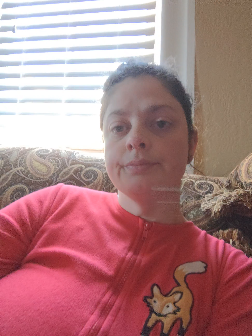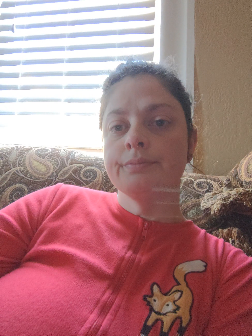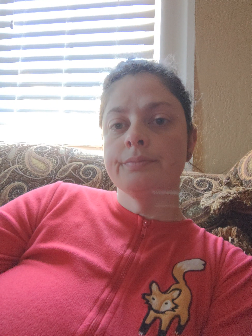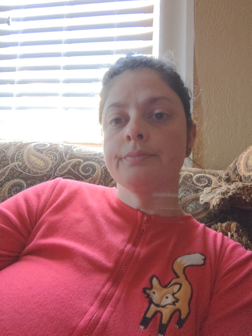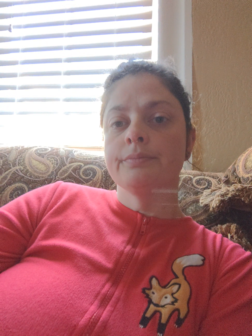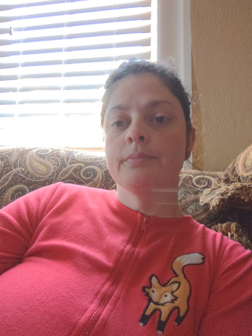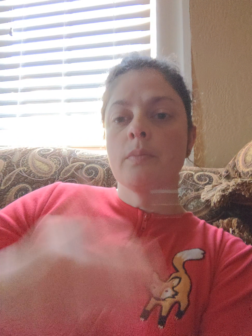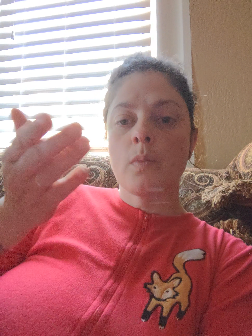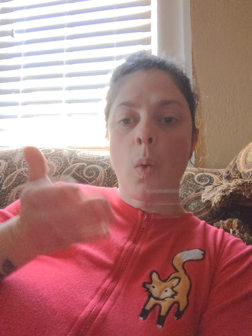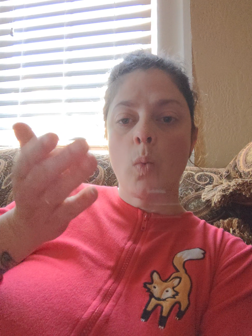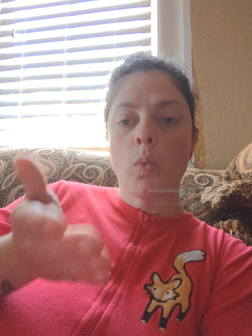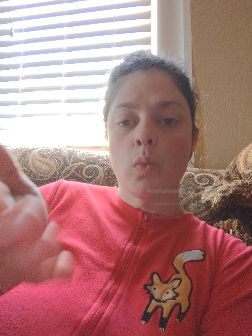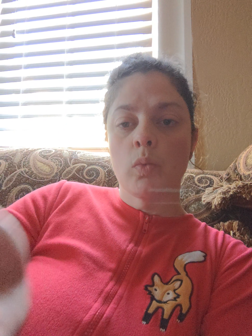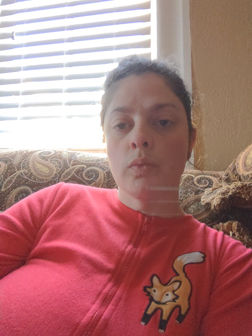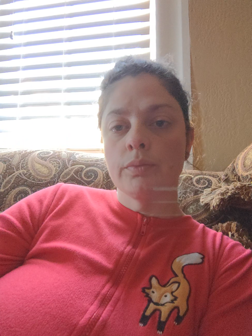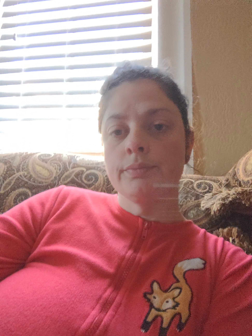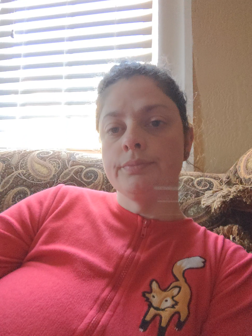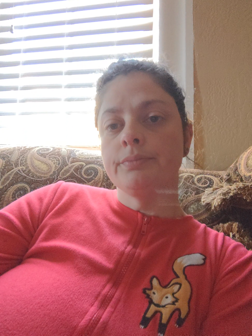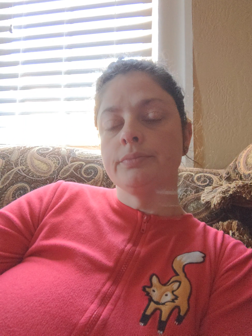boat